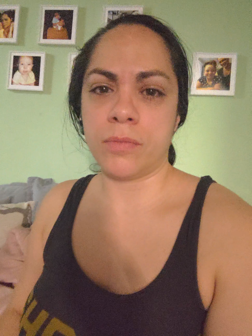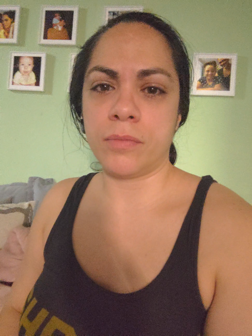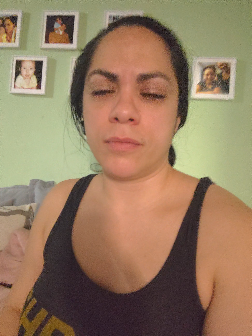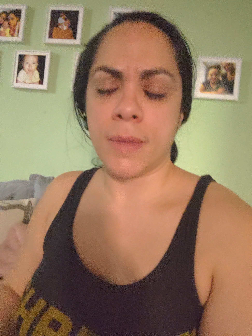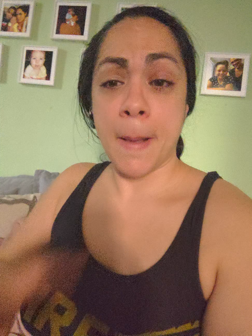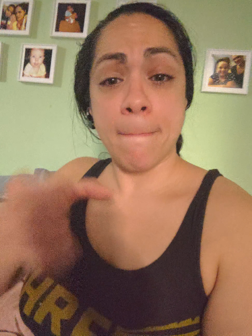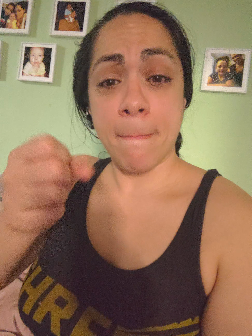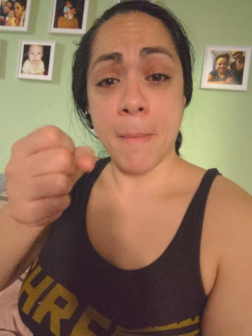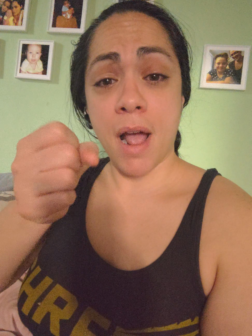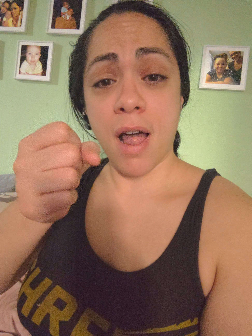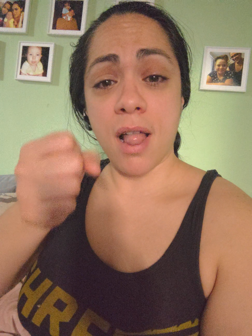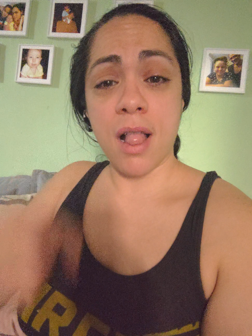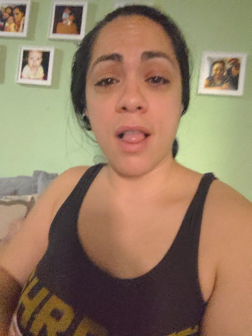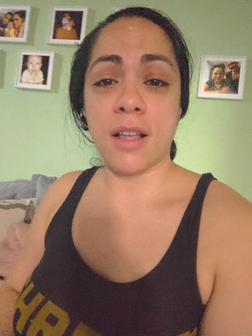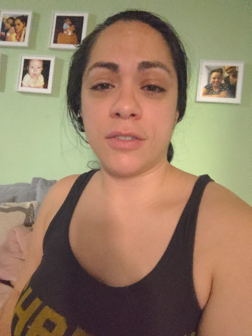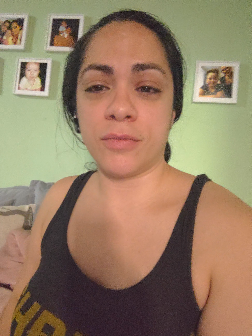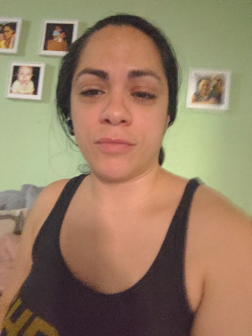milk